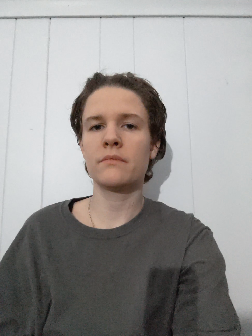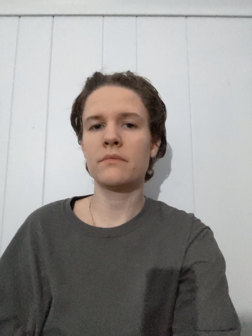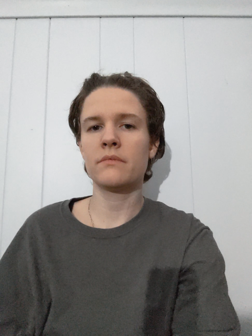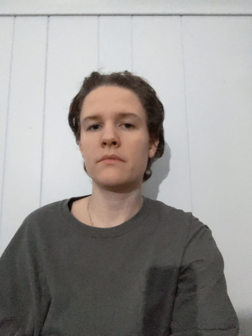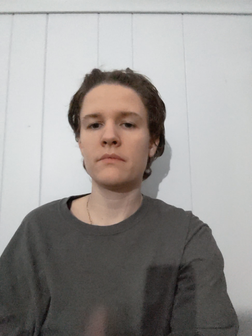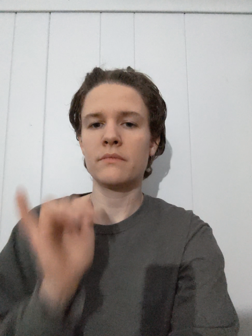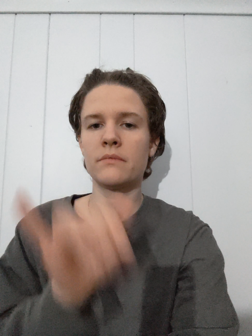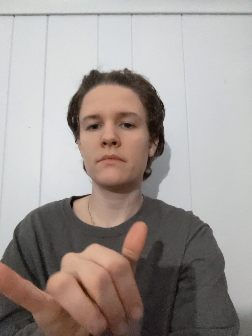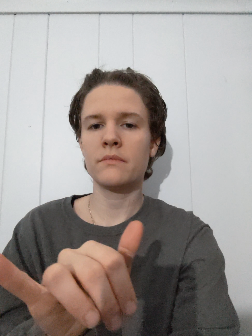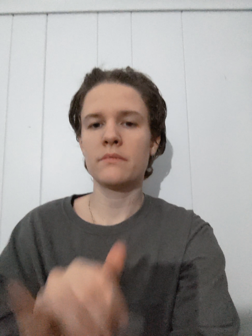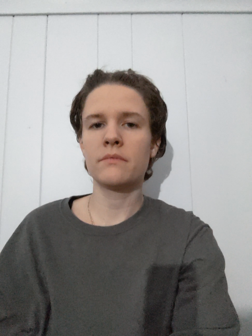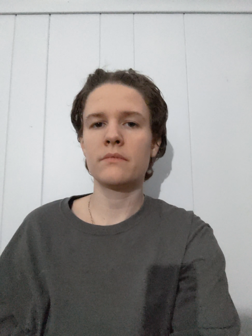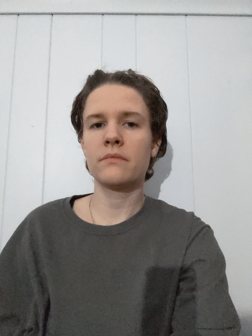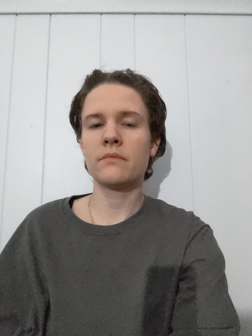that